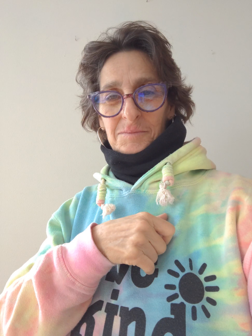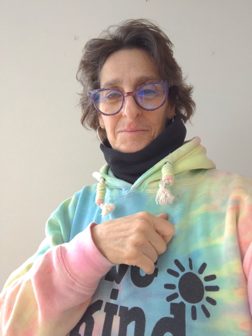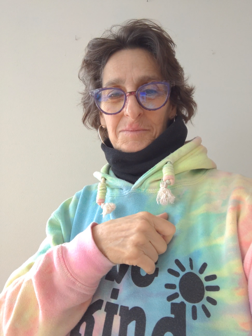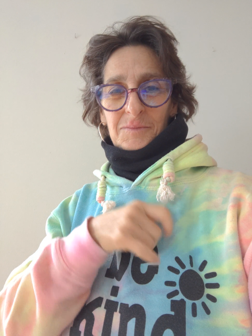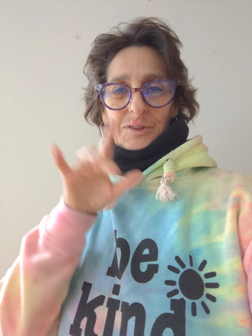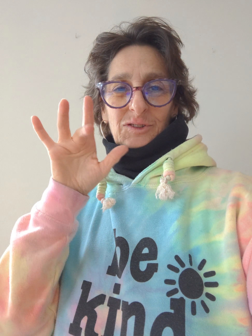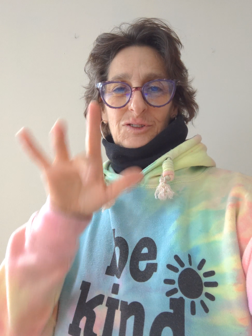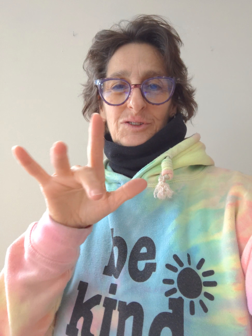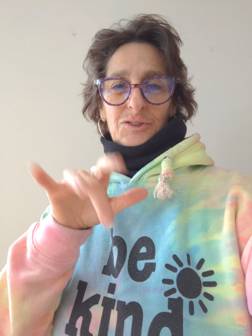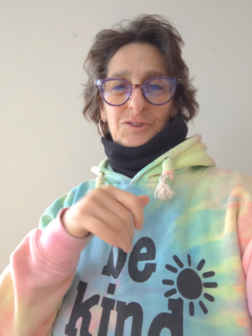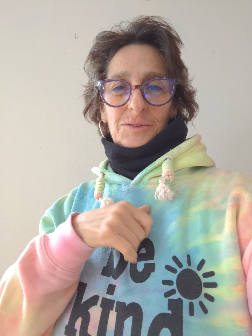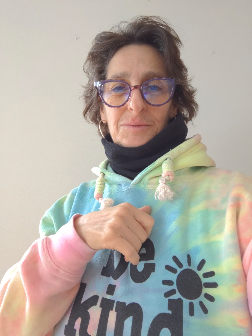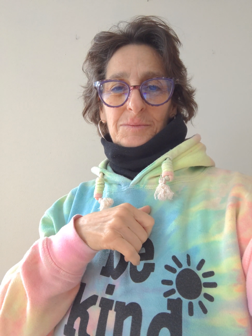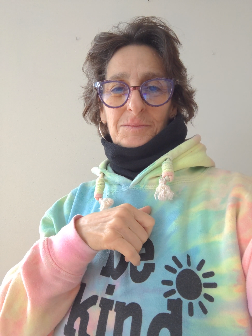touch